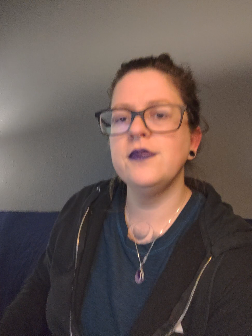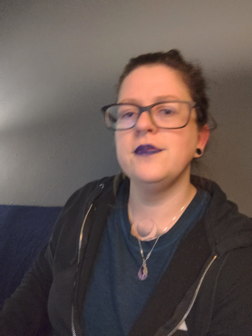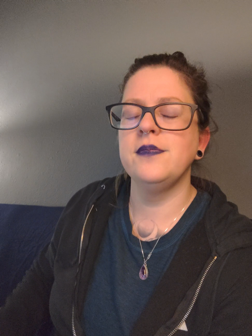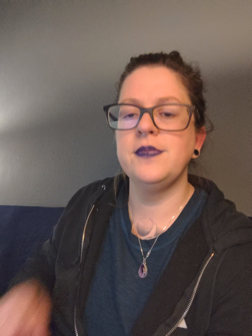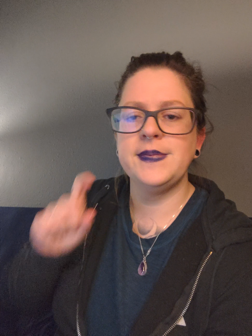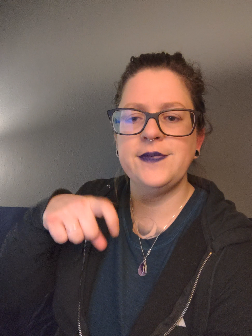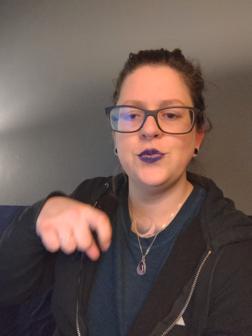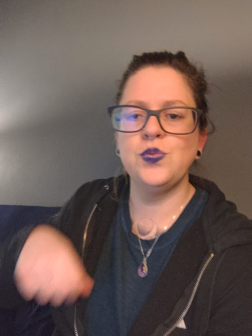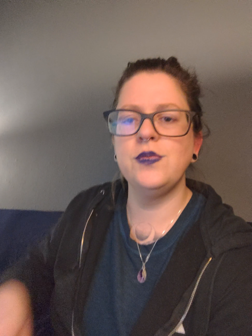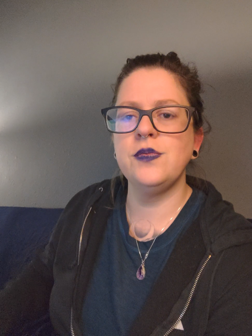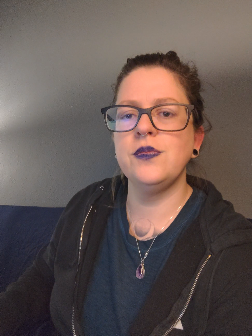have to